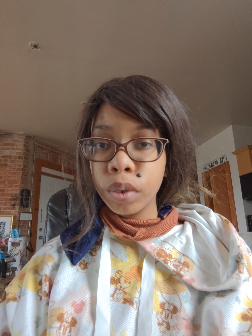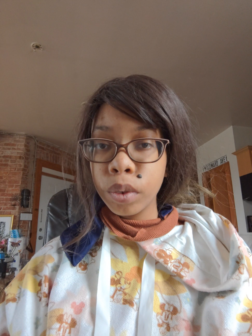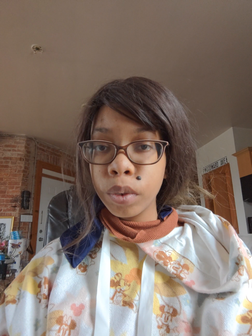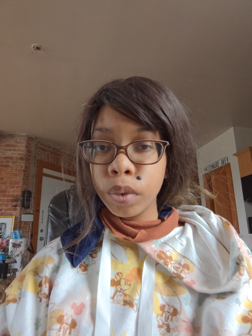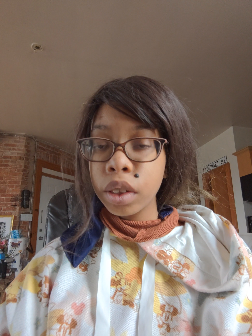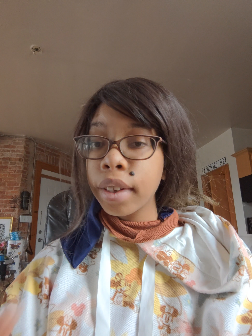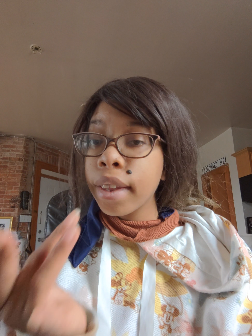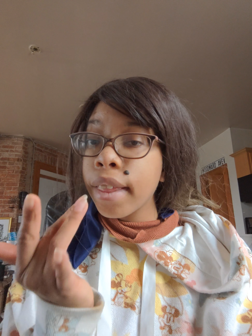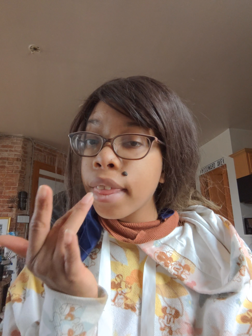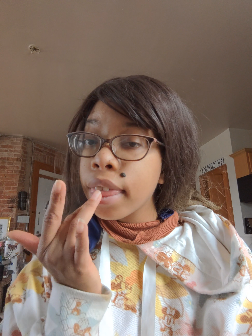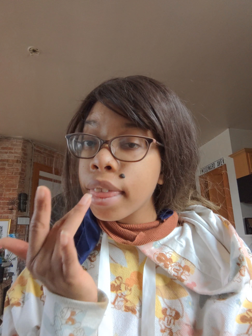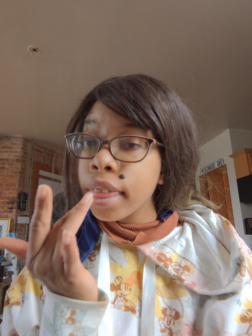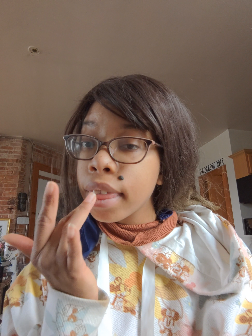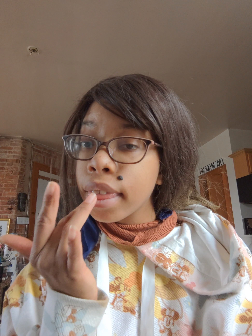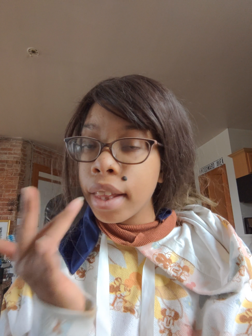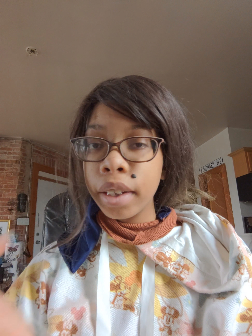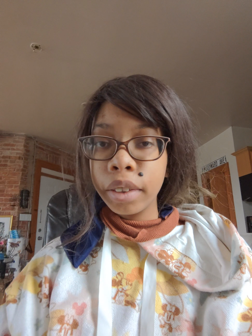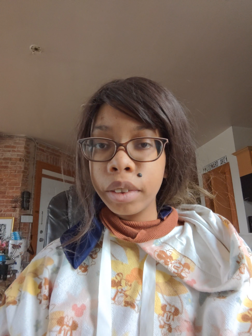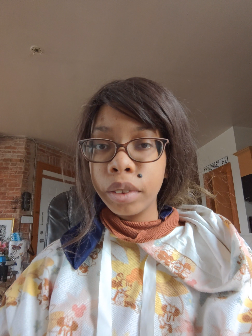taste